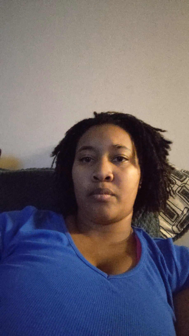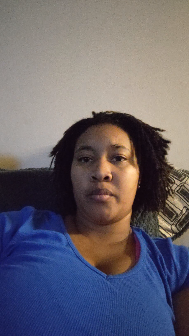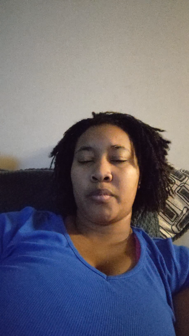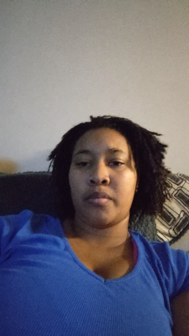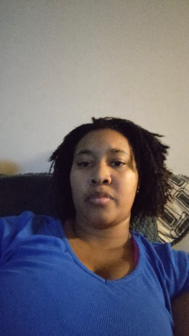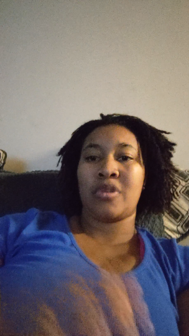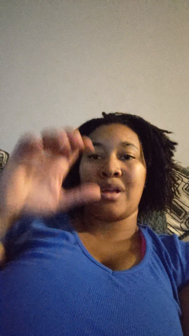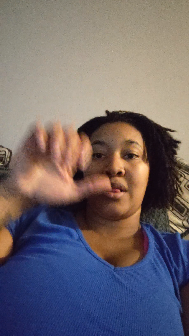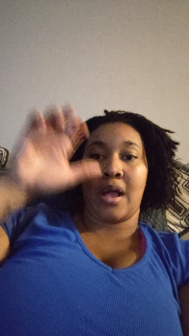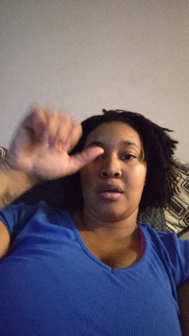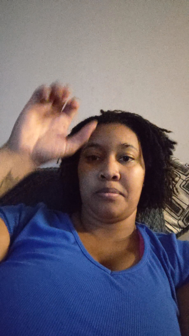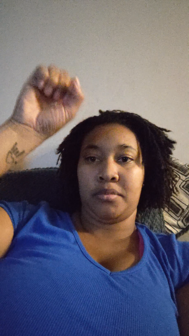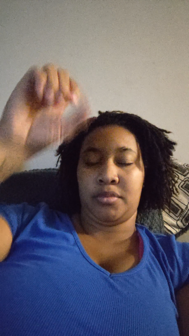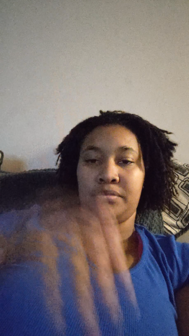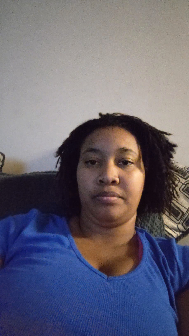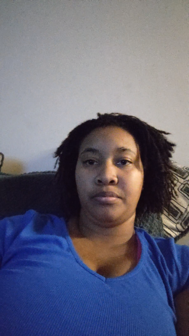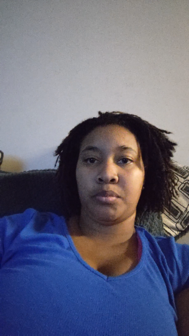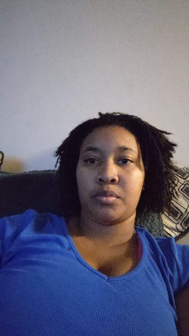ladder